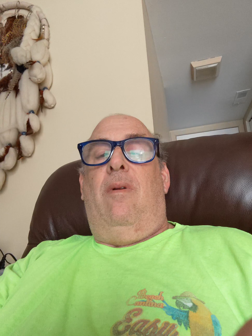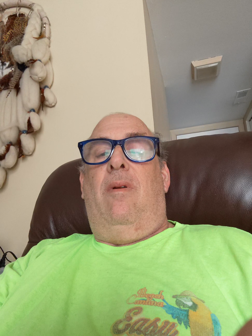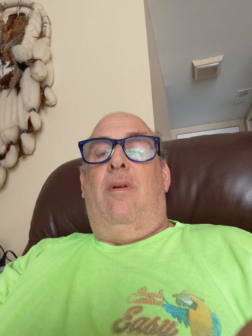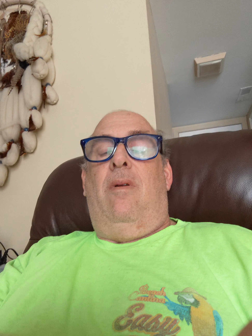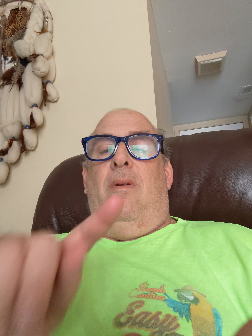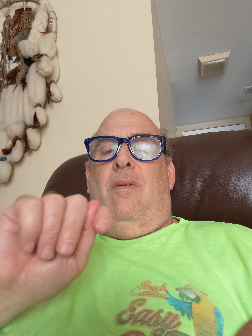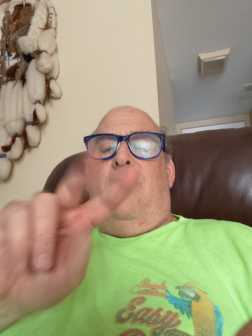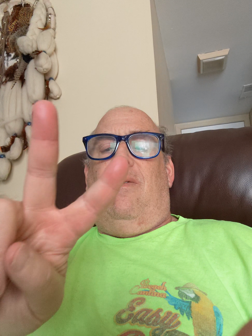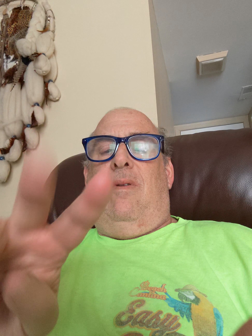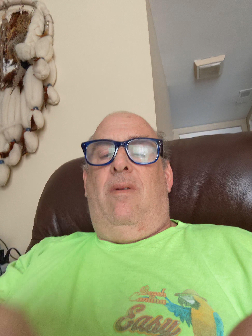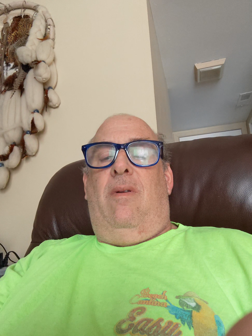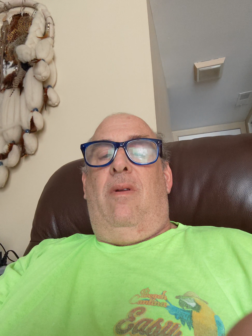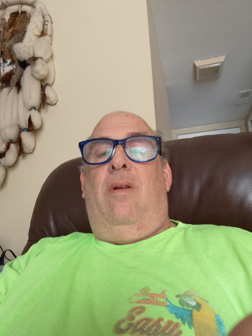TV